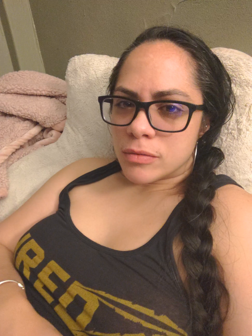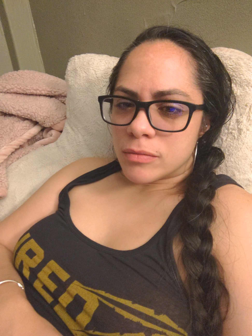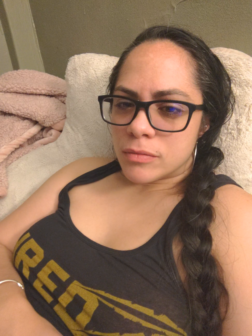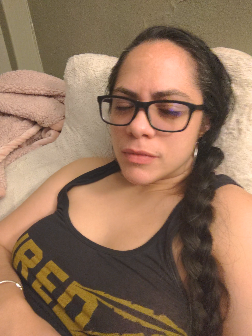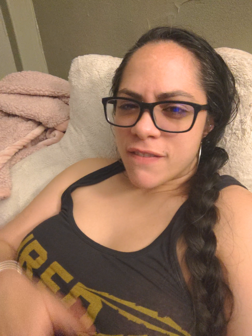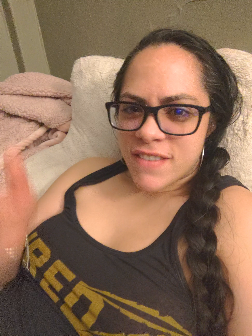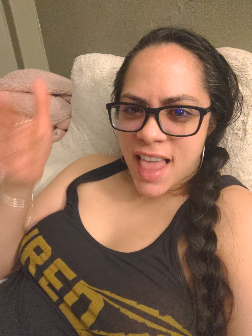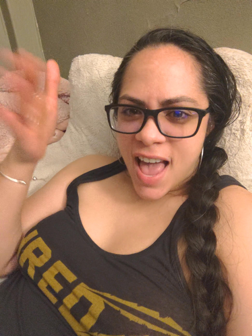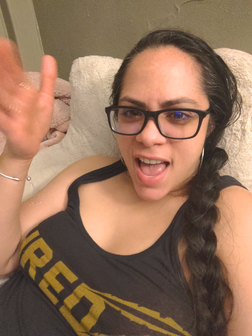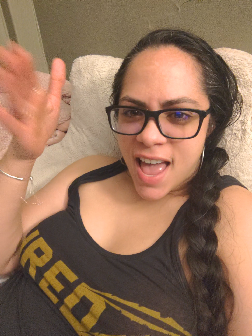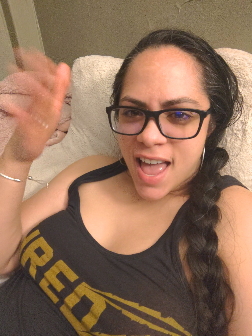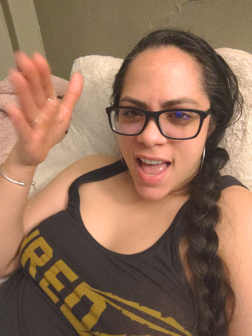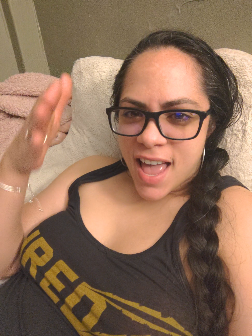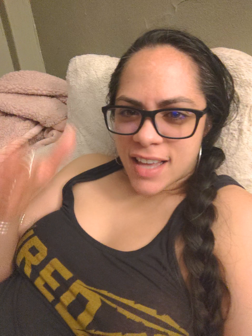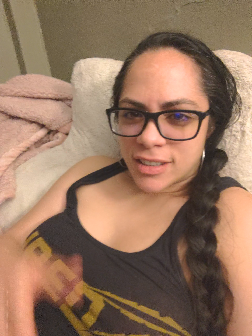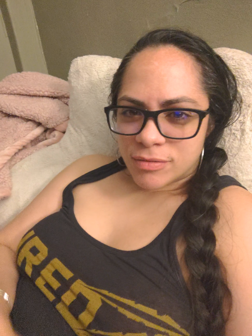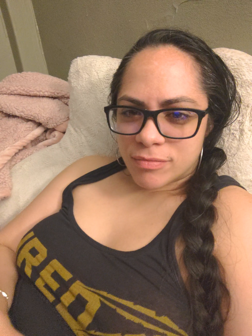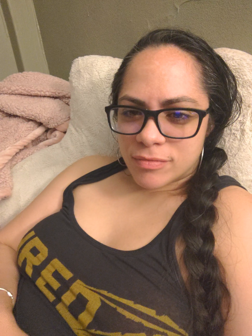flag